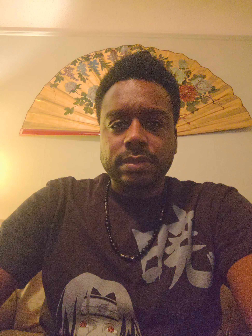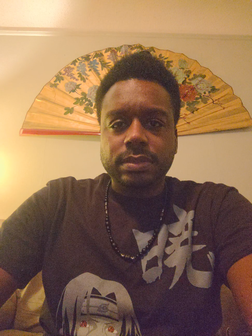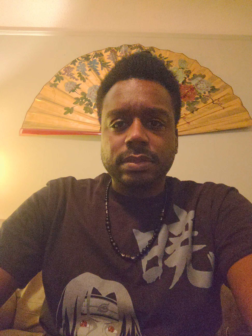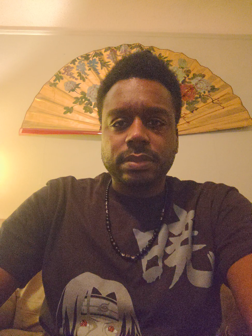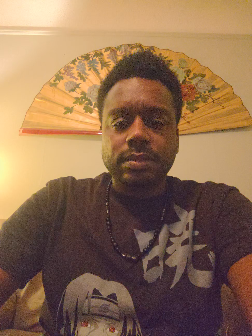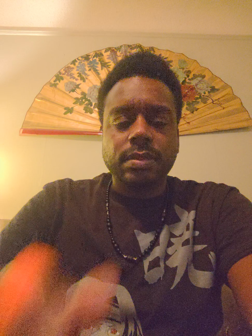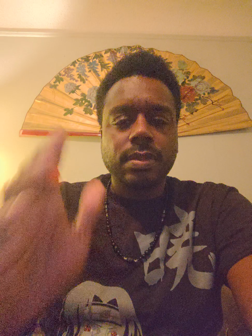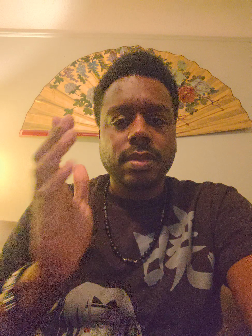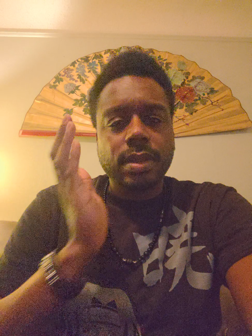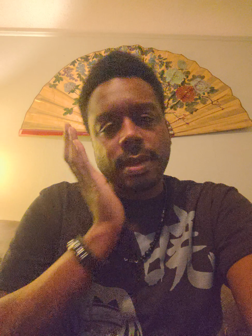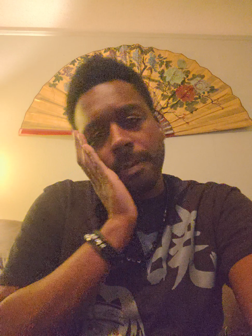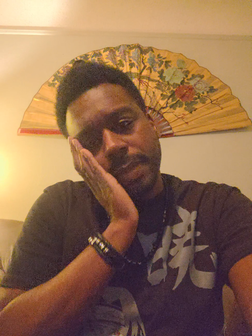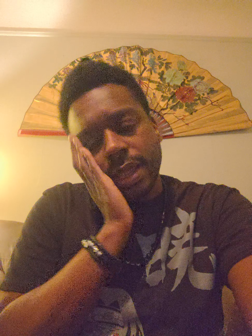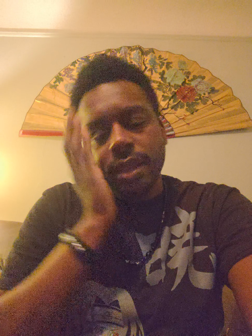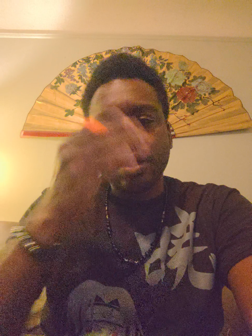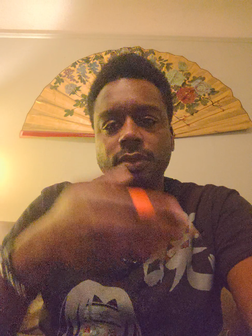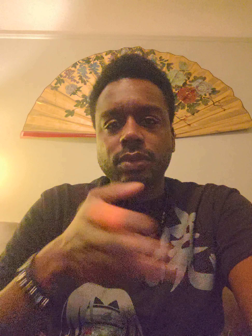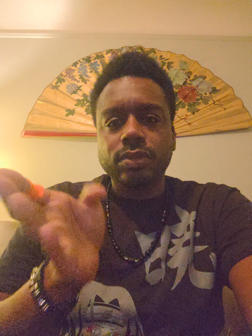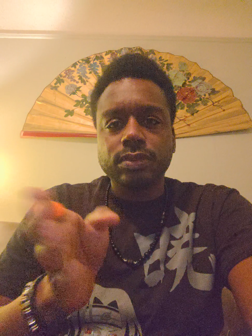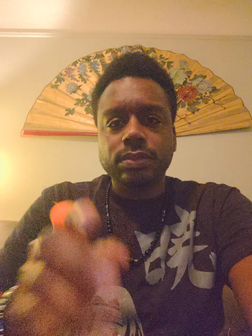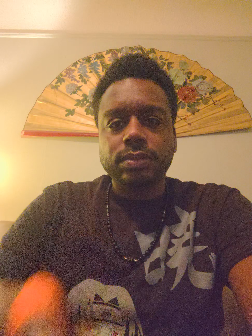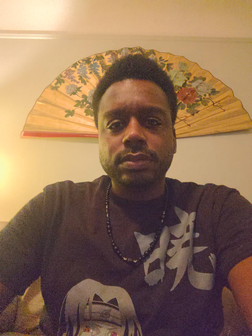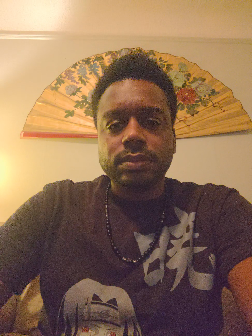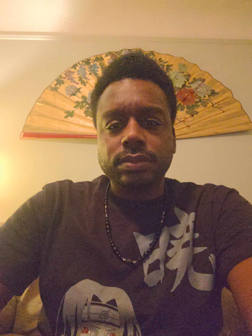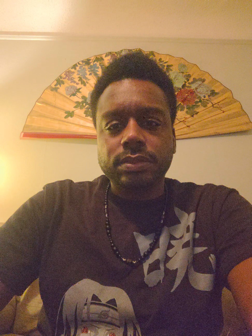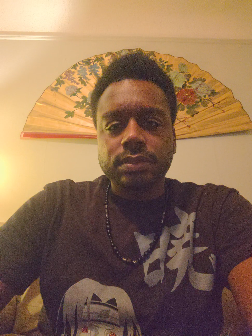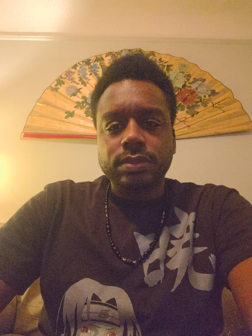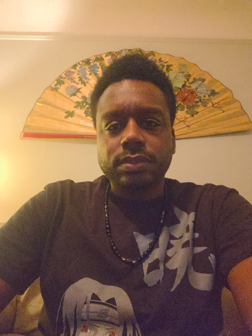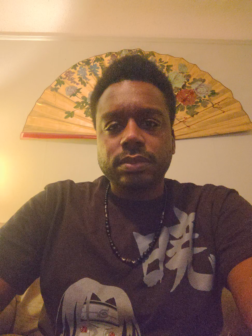bedroom